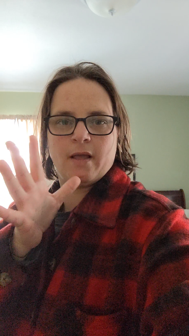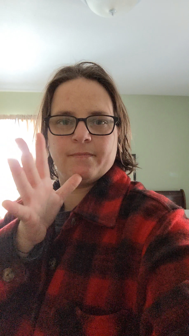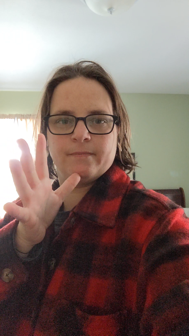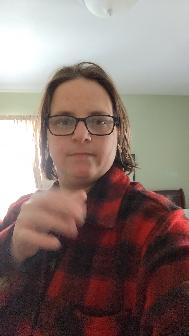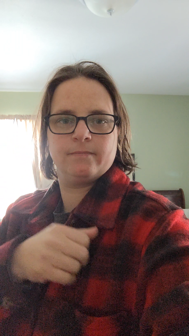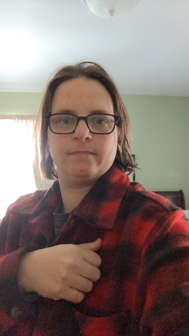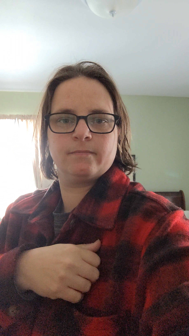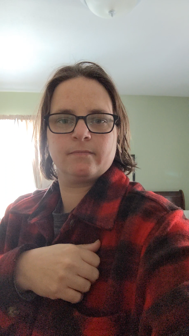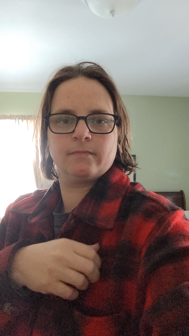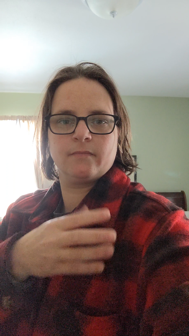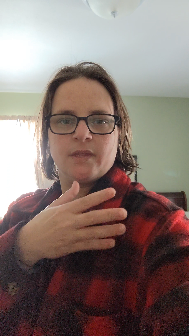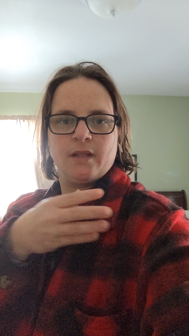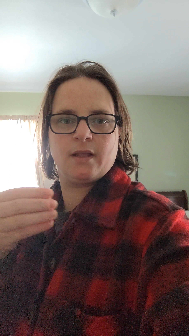and